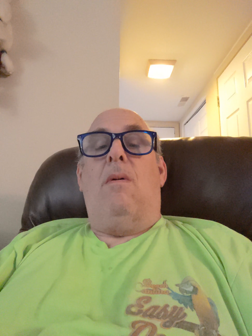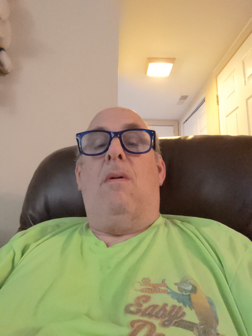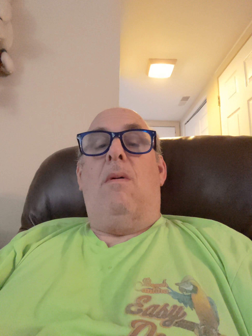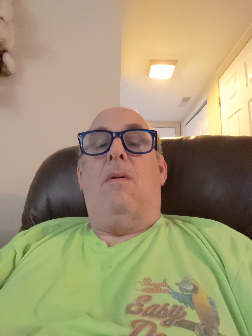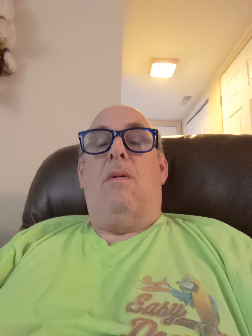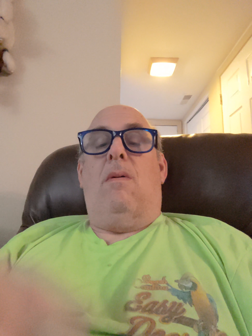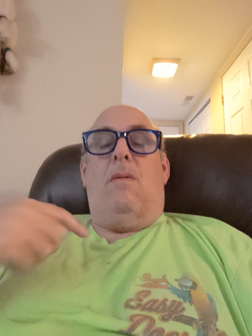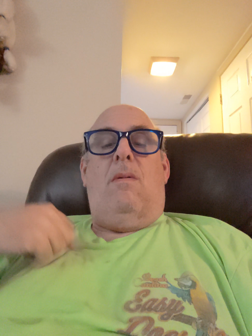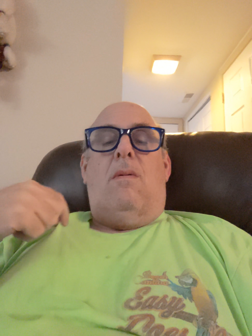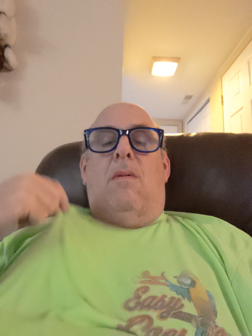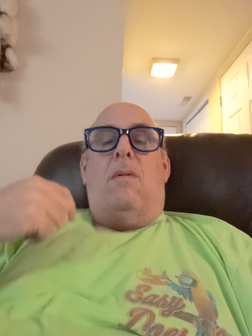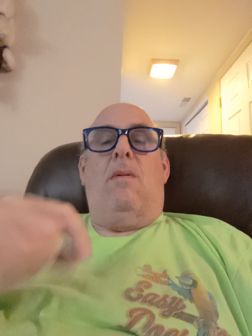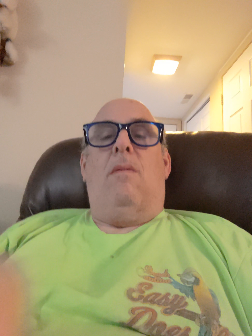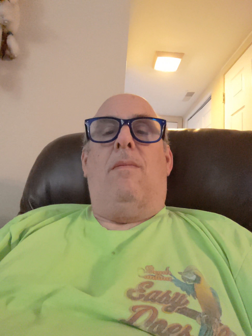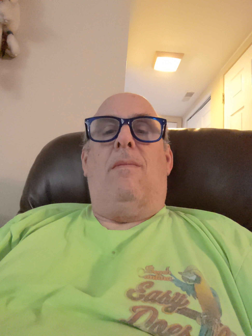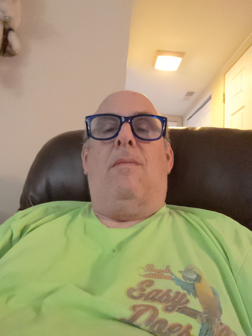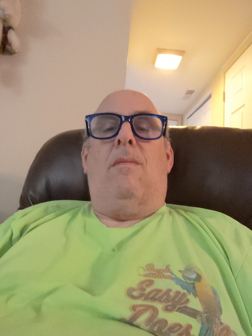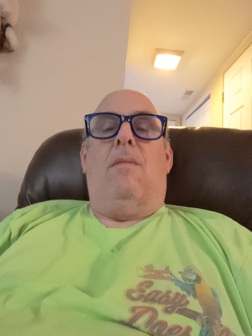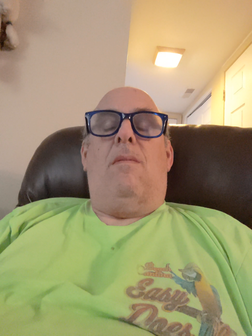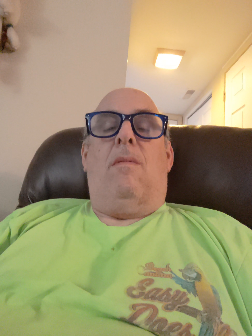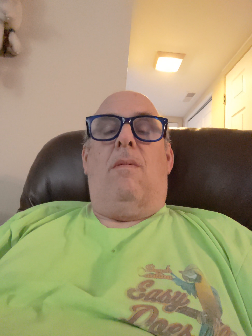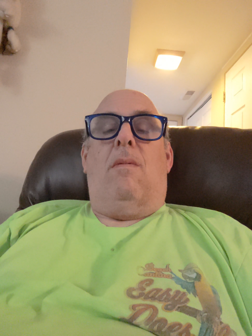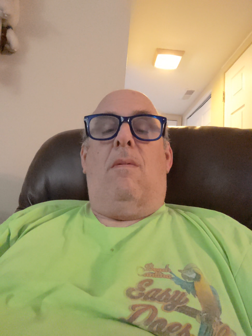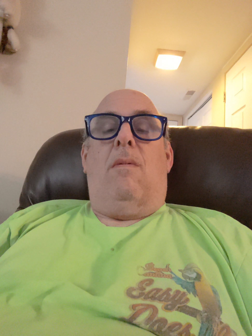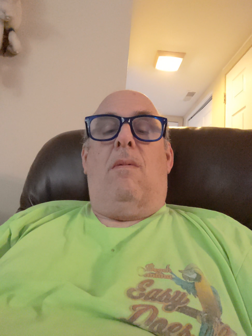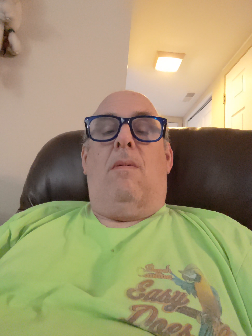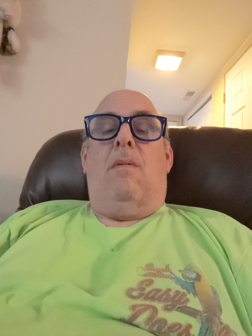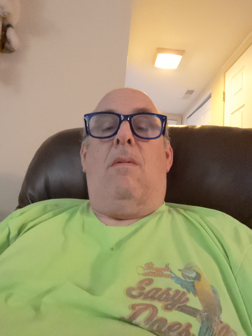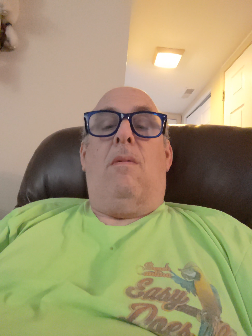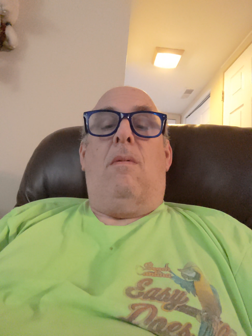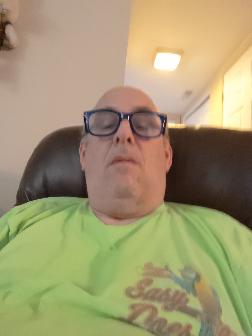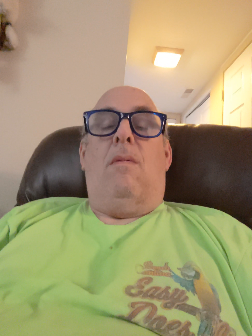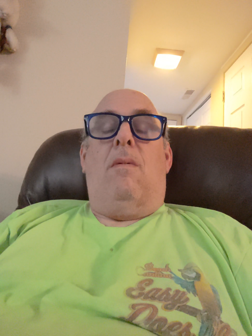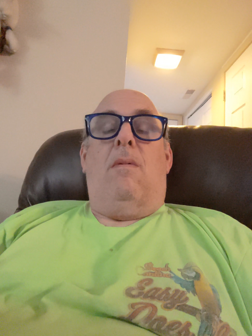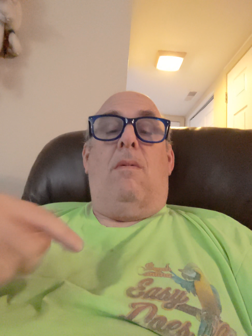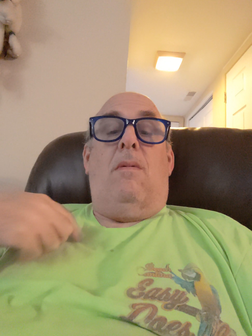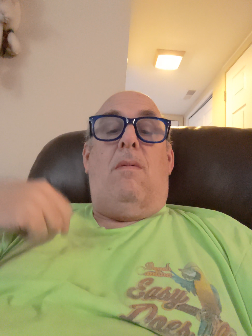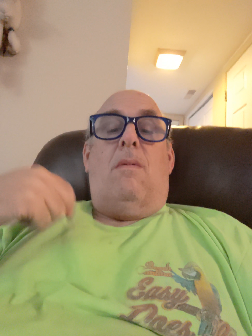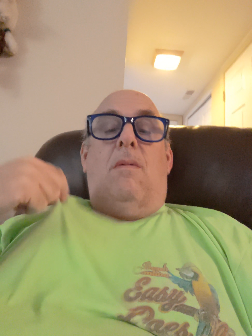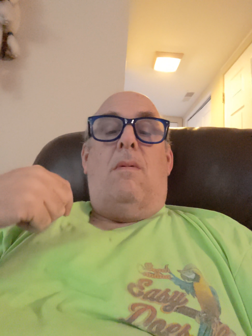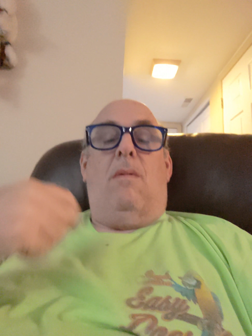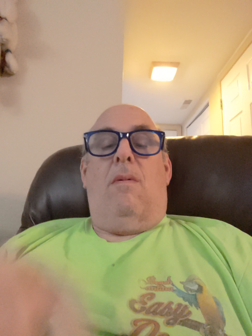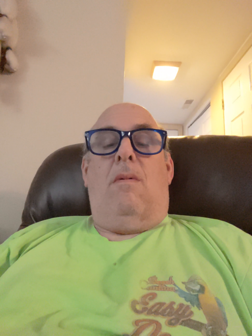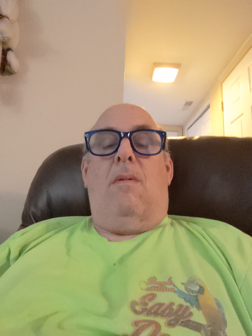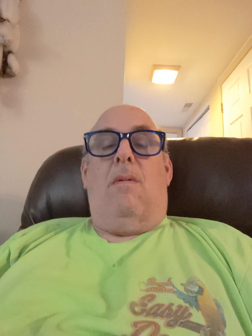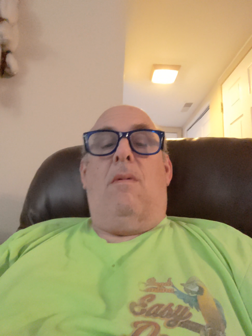shirt